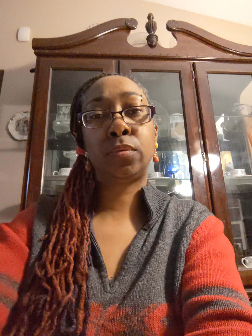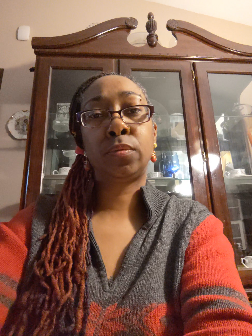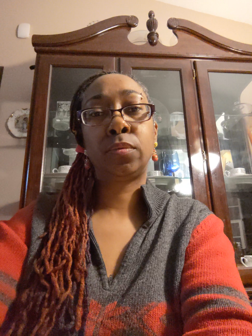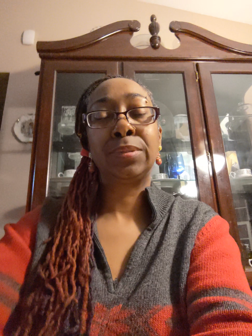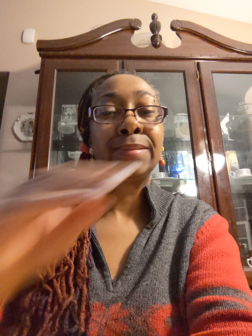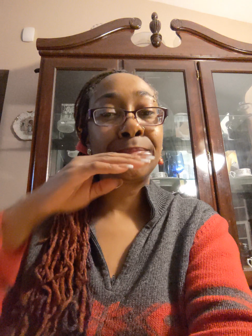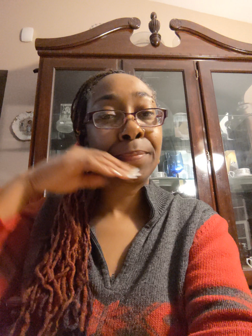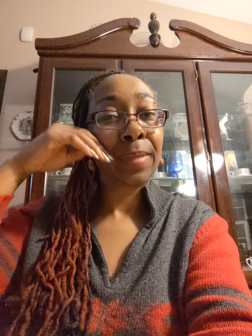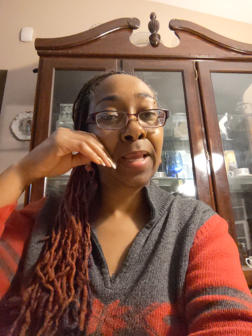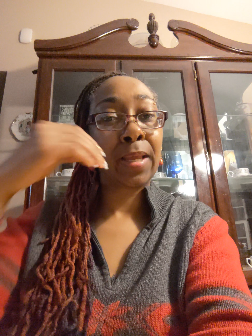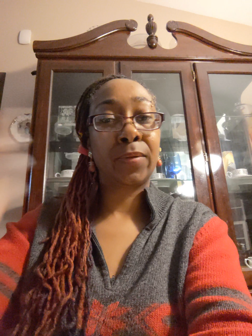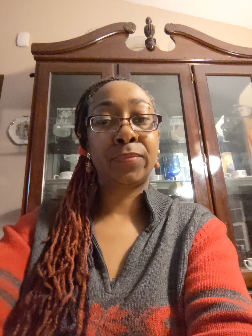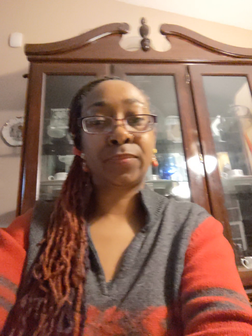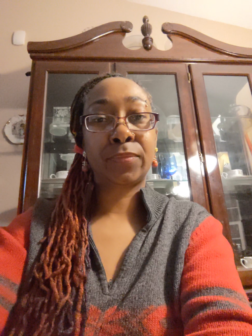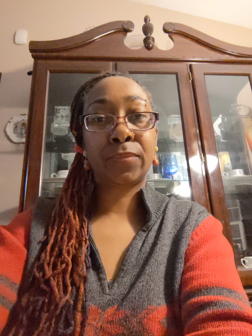smile